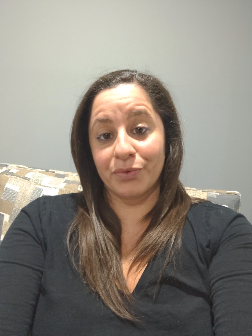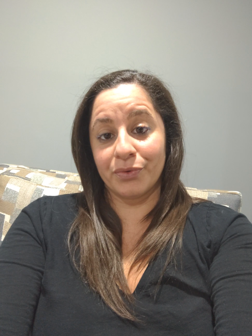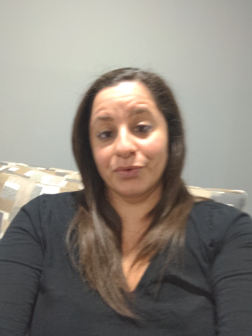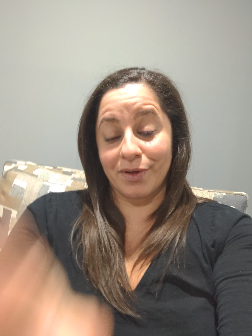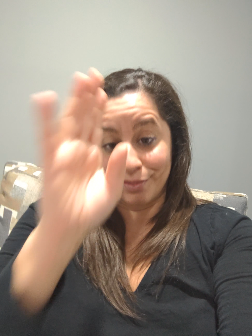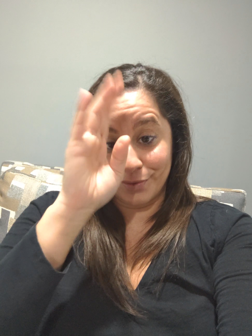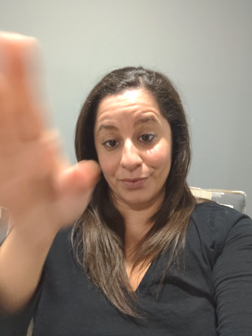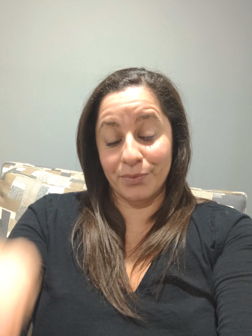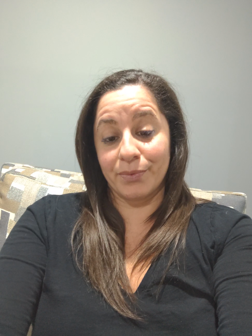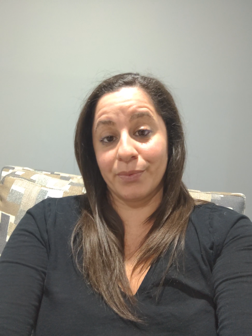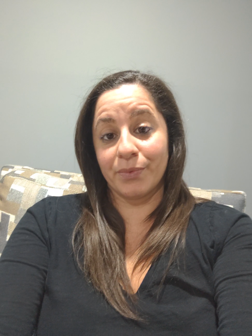hello